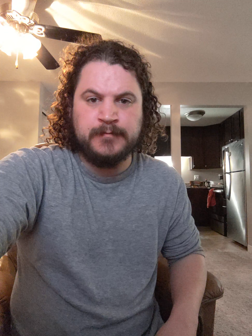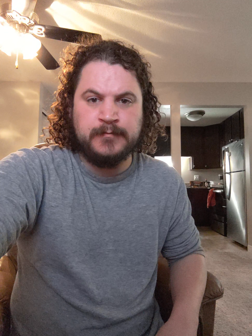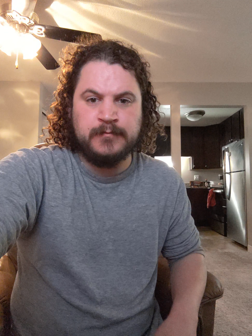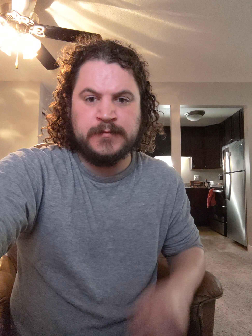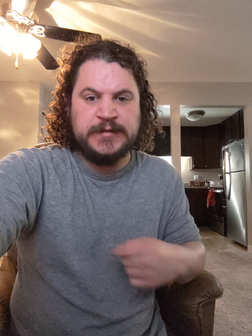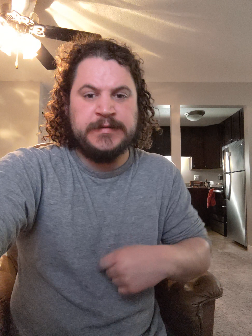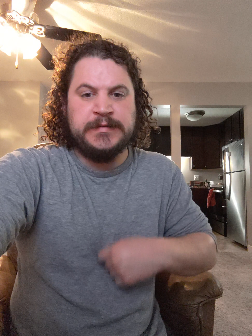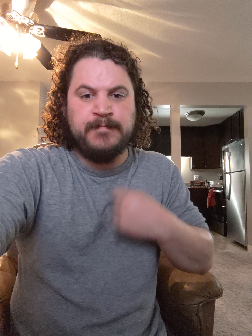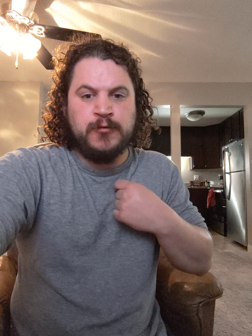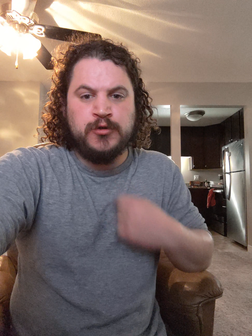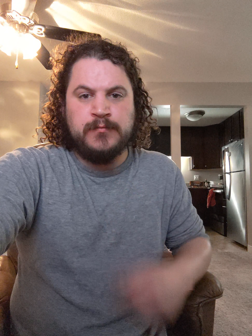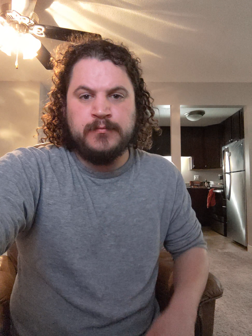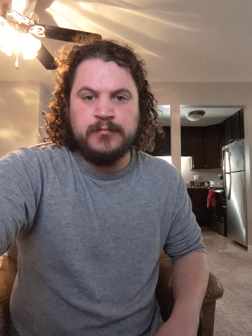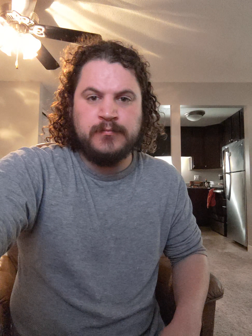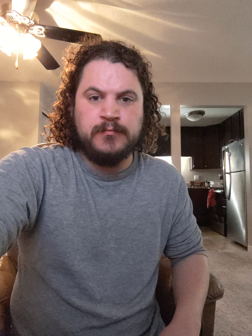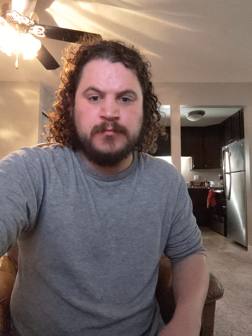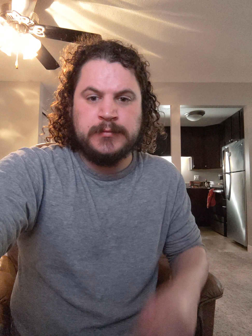zipper